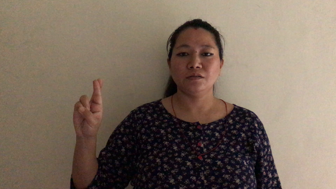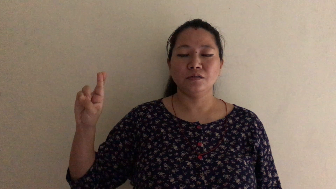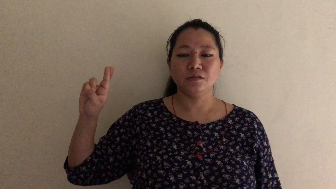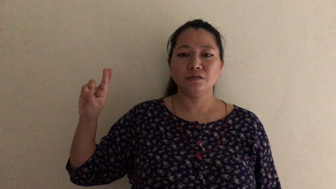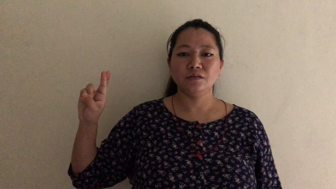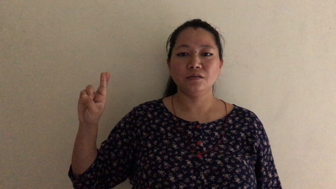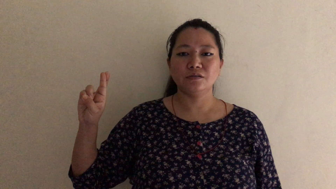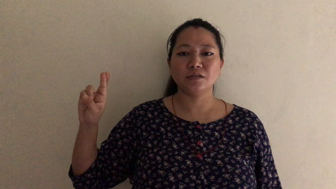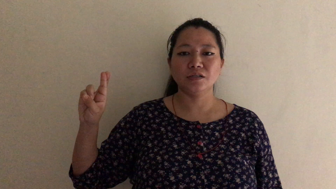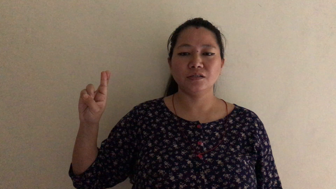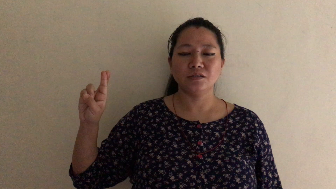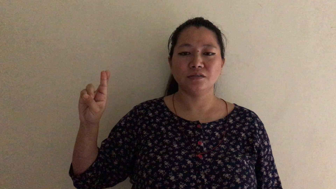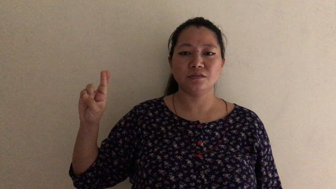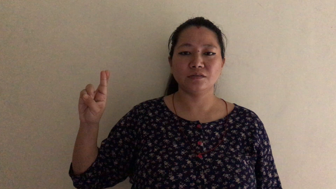र